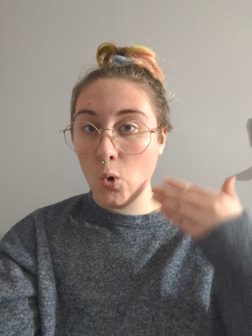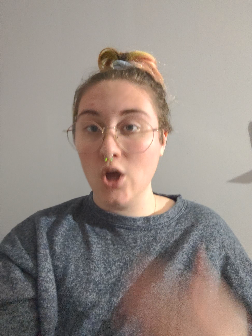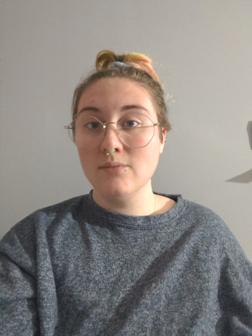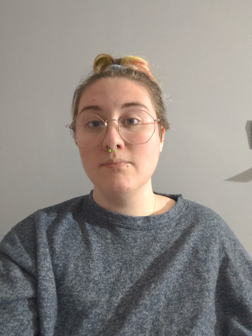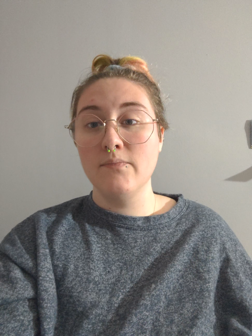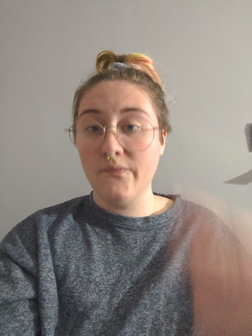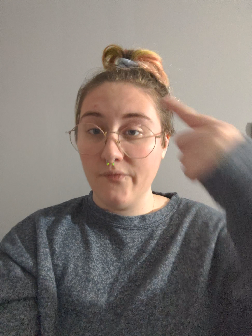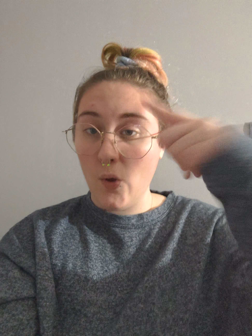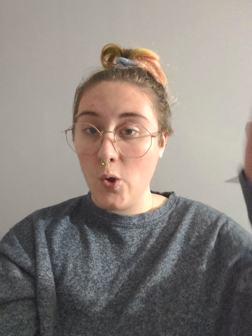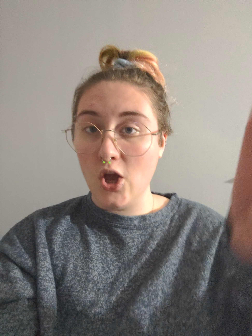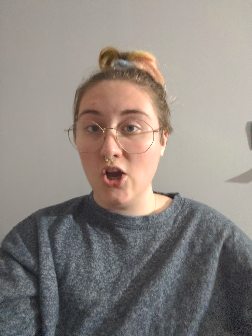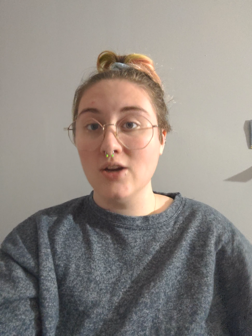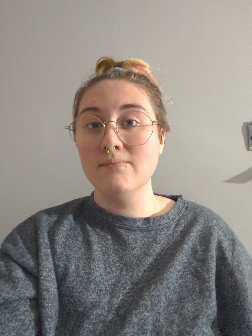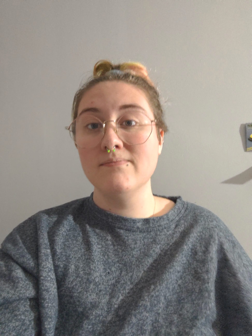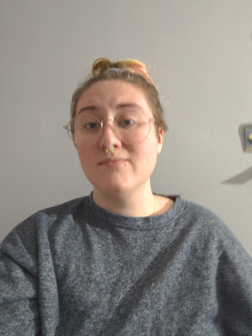for